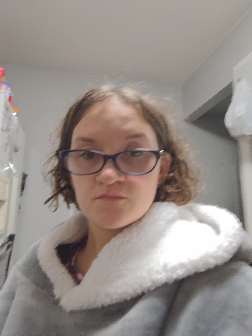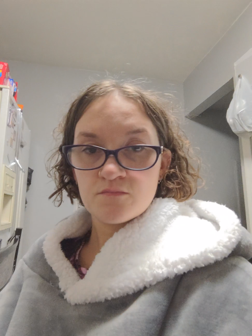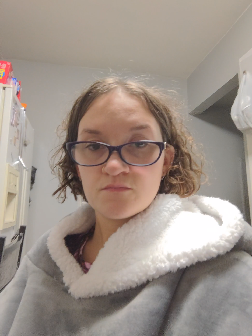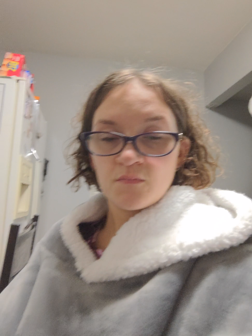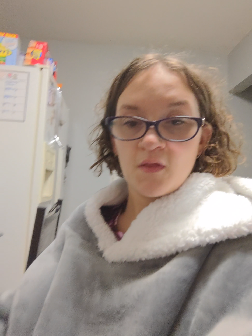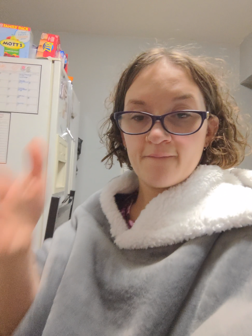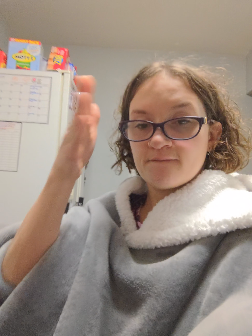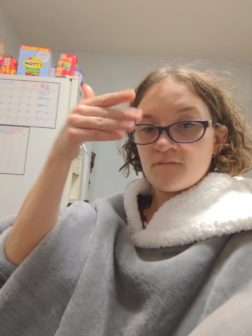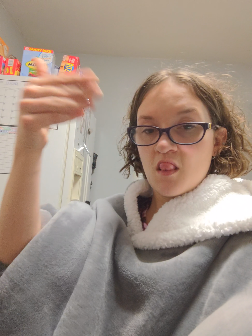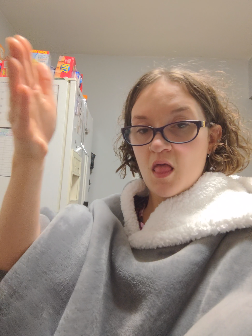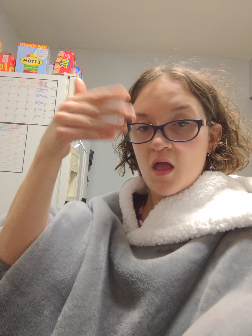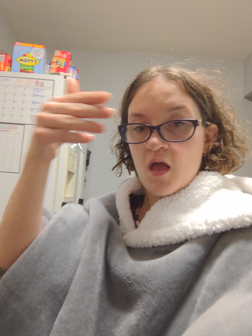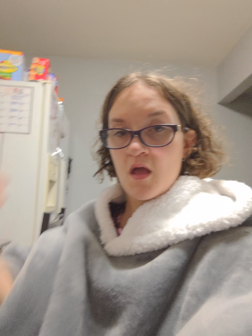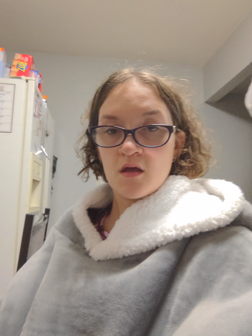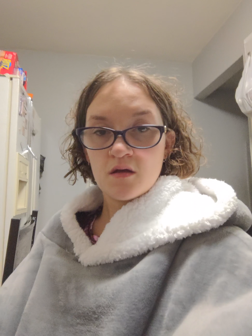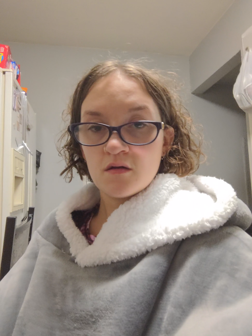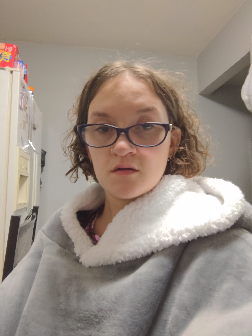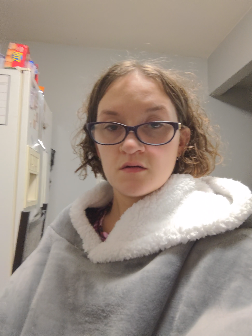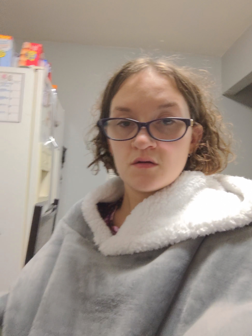flag